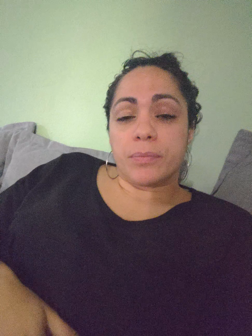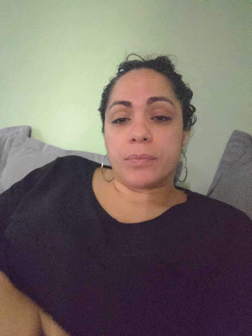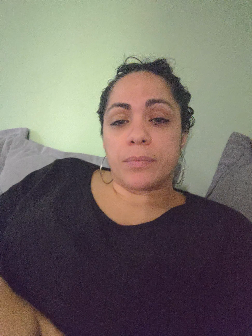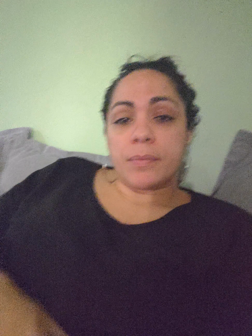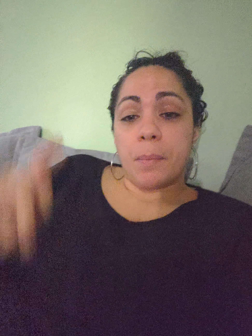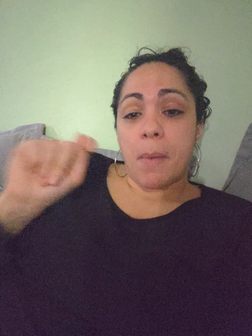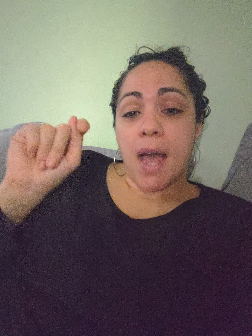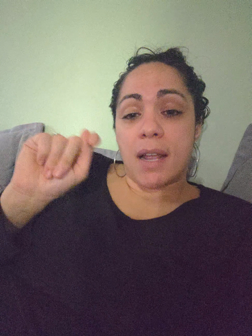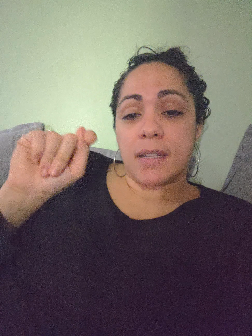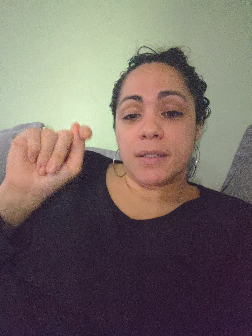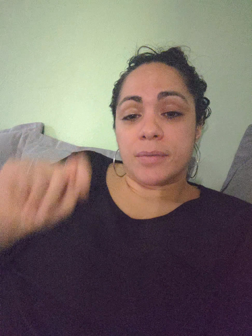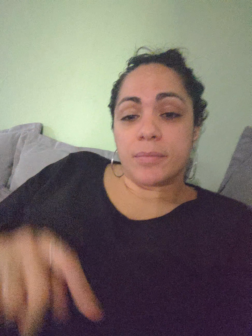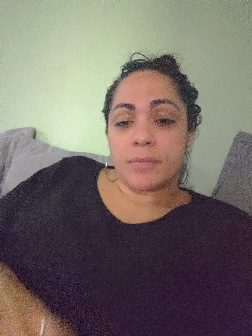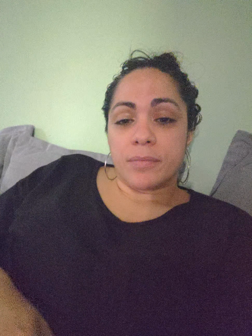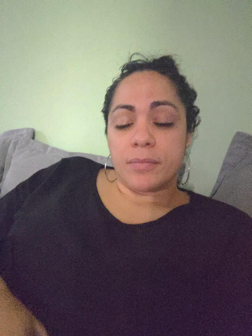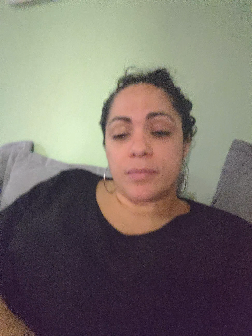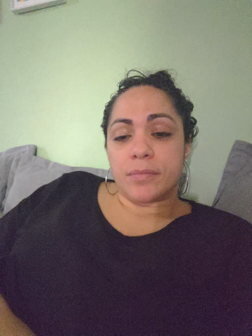potty